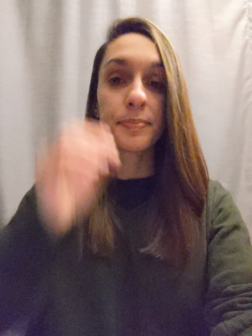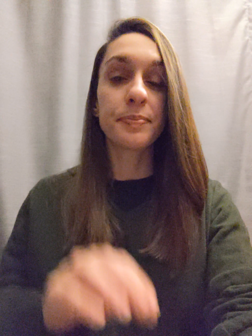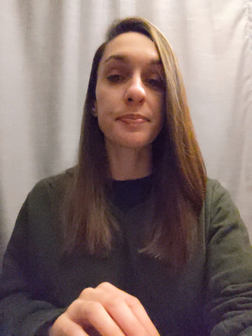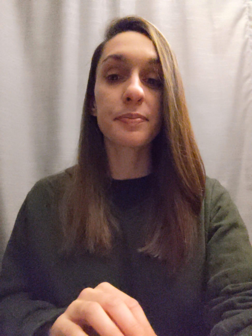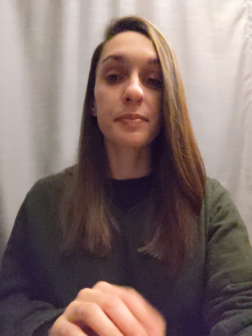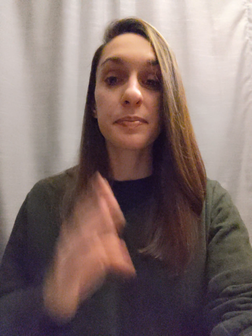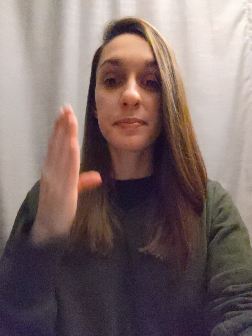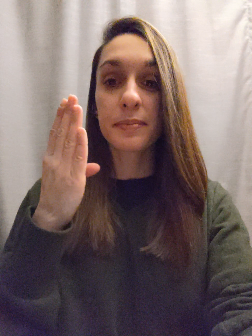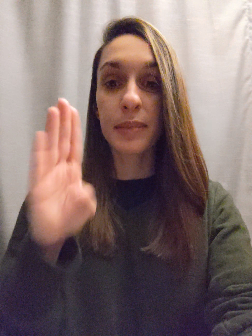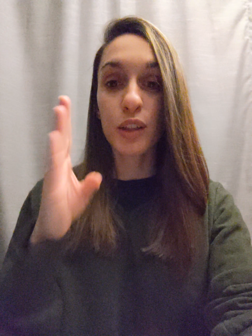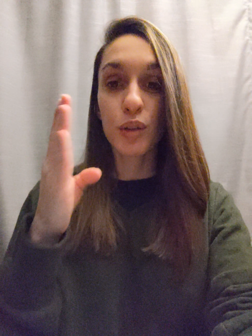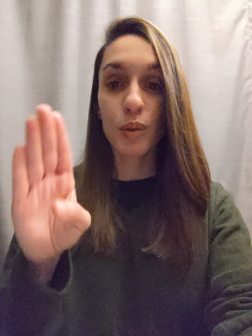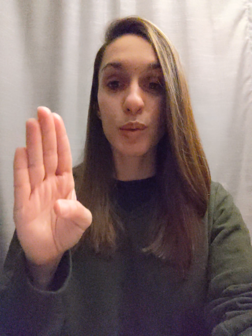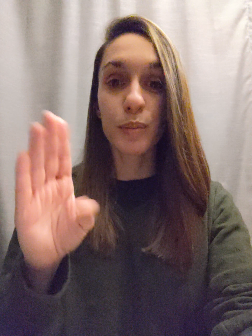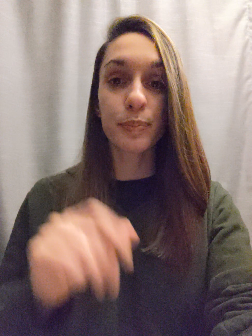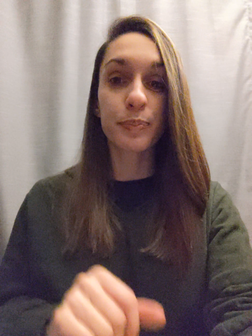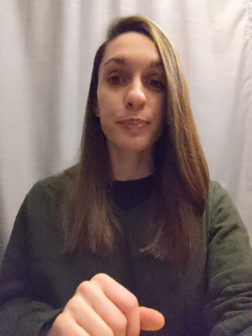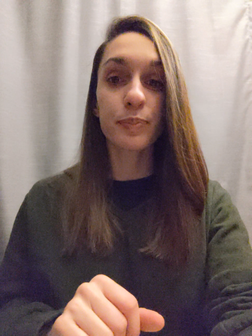blue